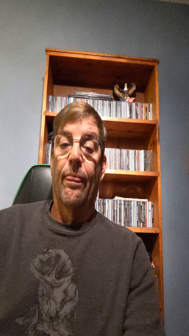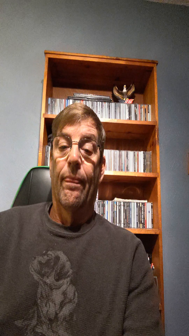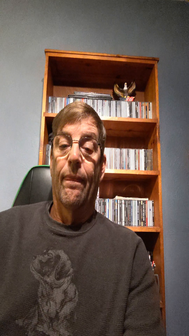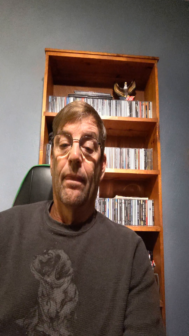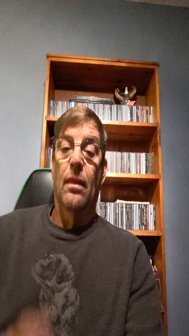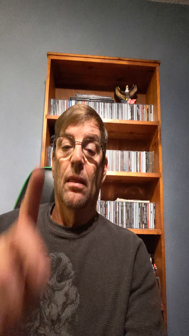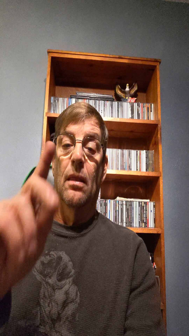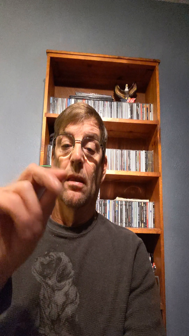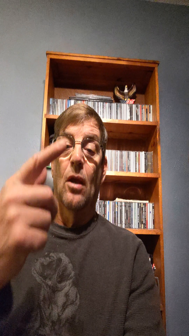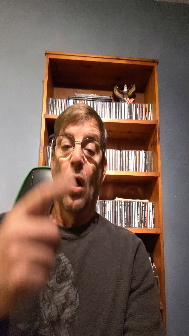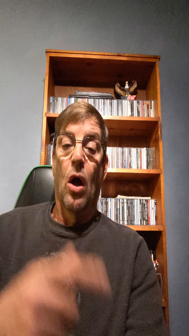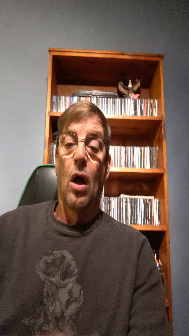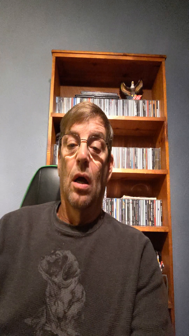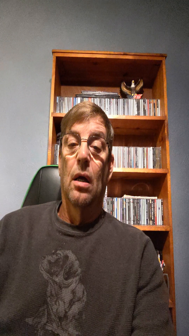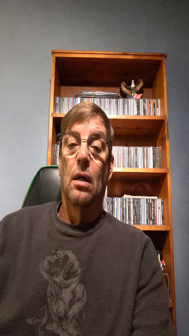dog